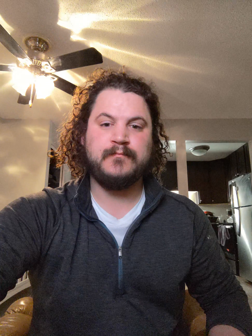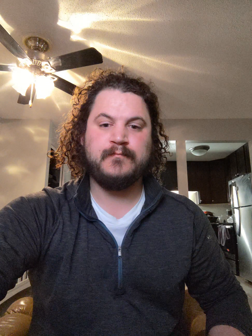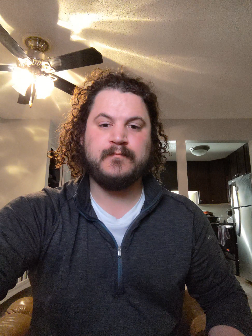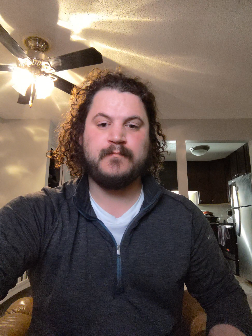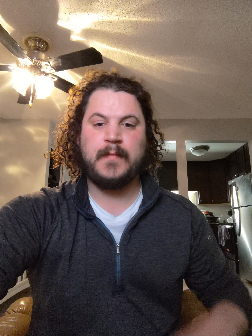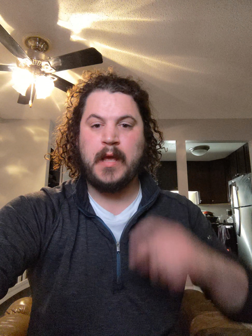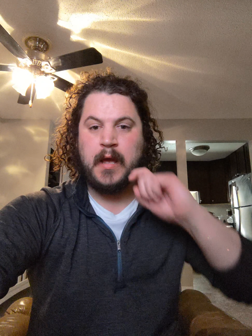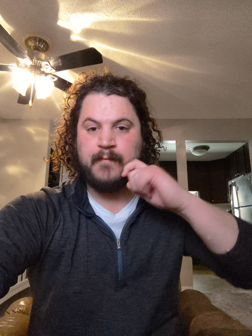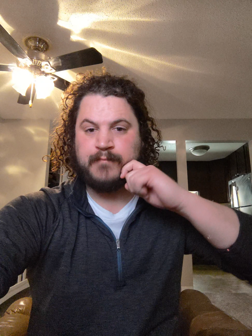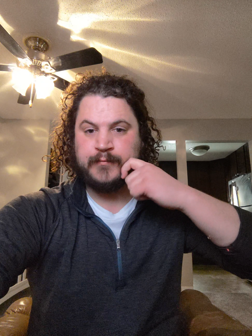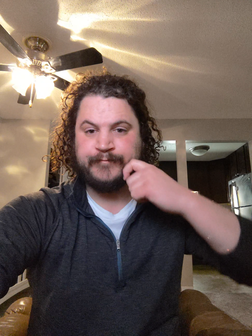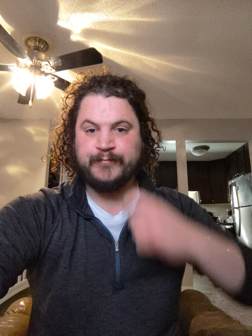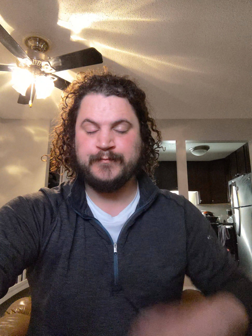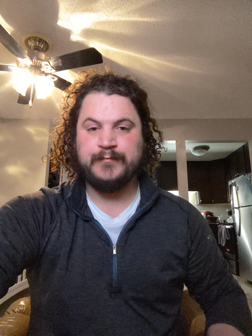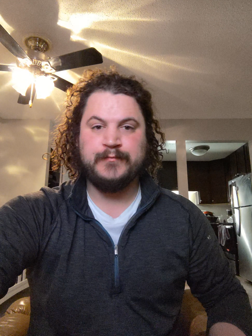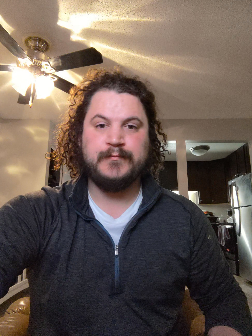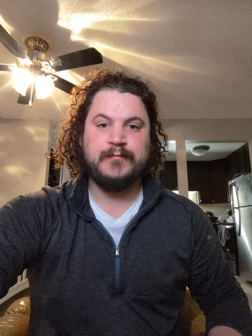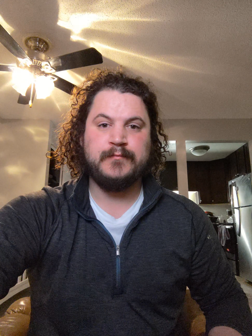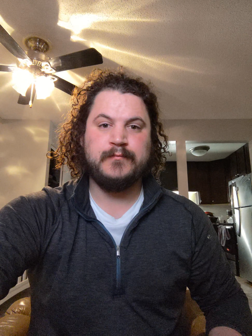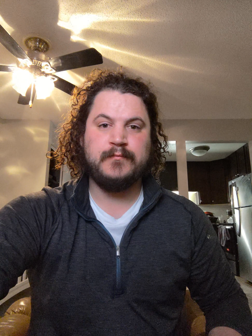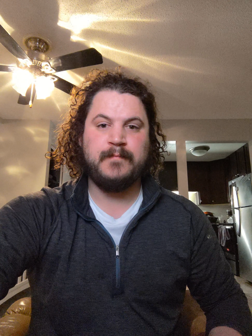apple